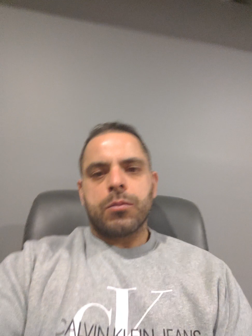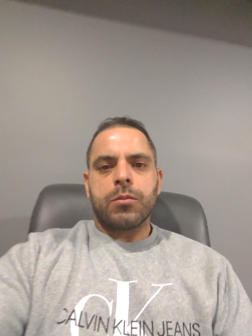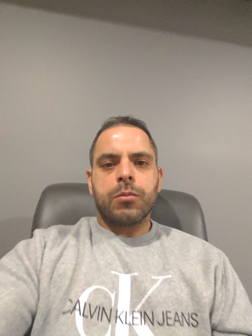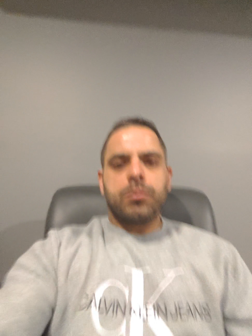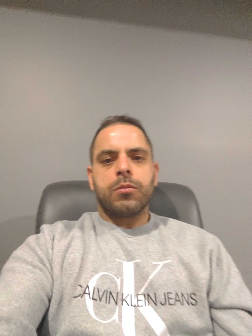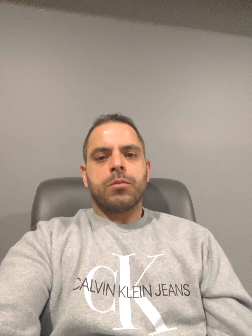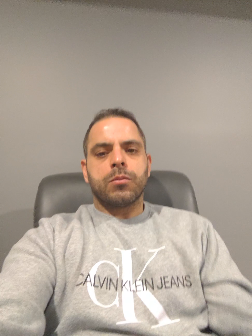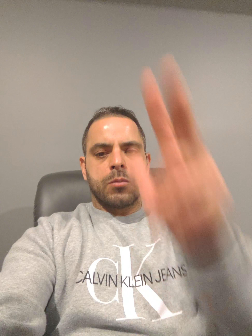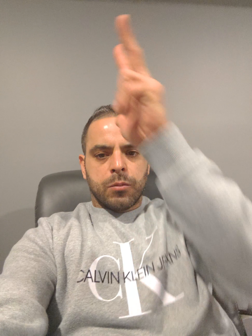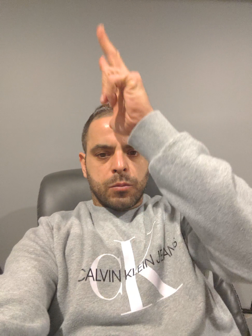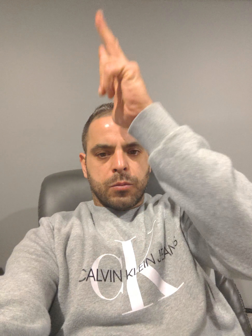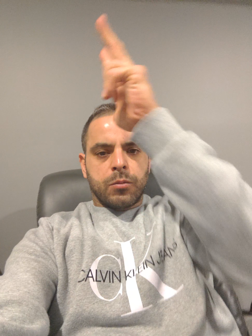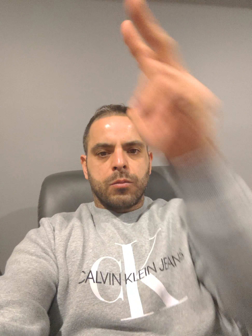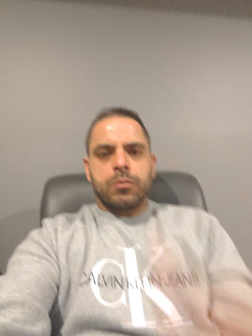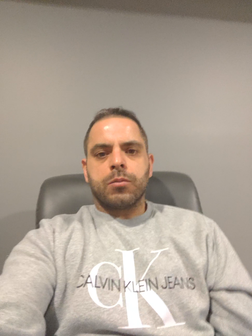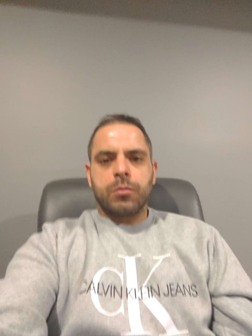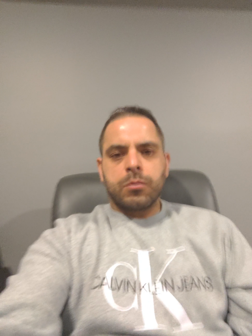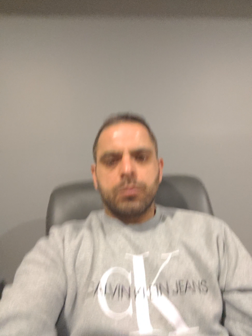hen